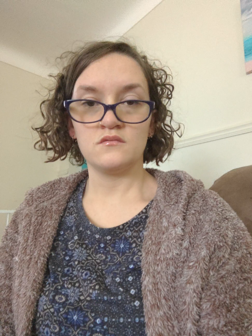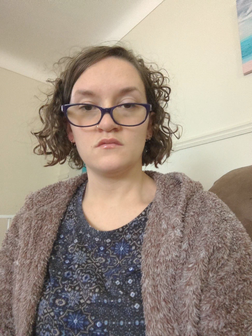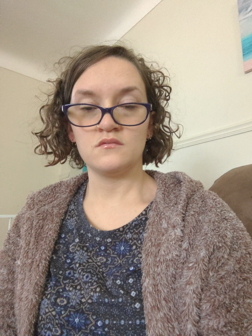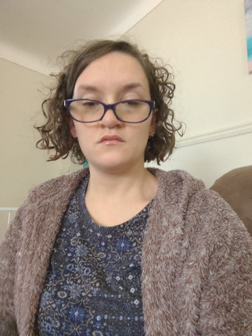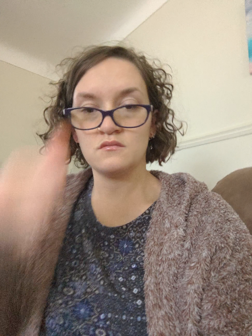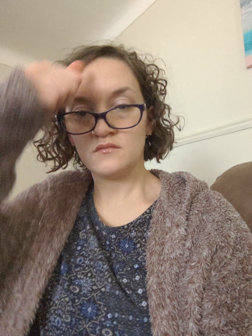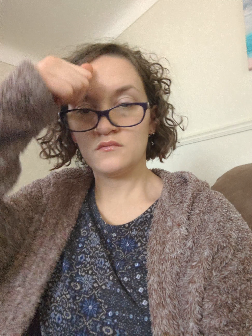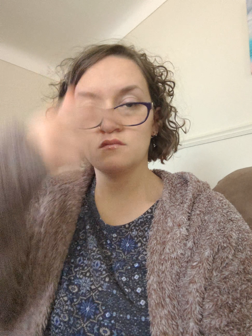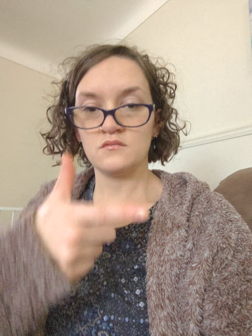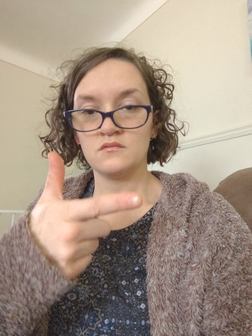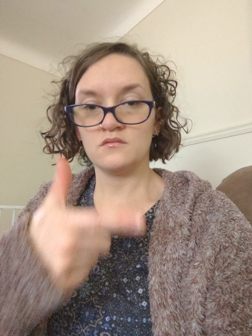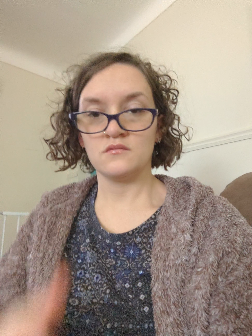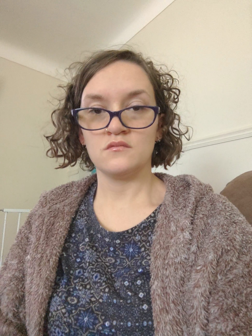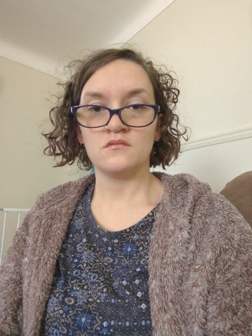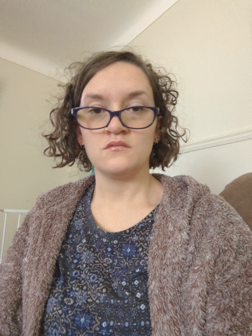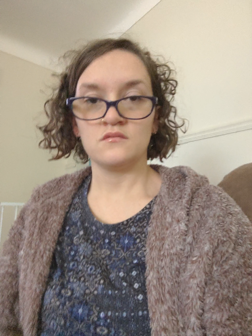brother